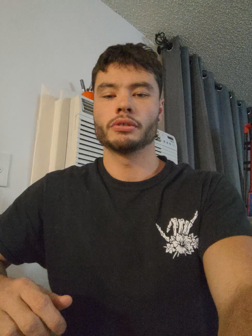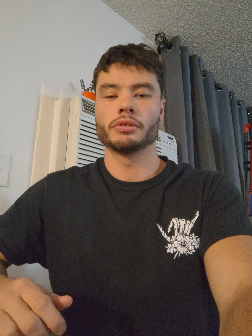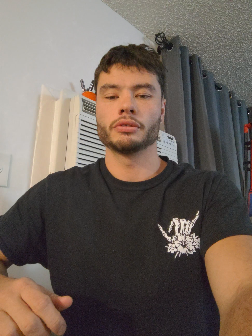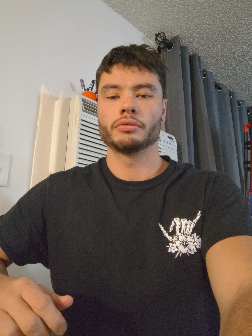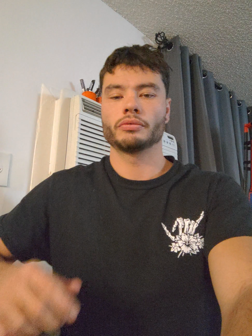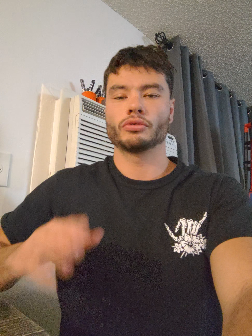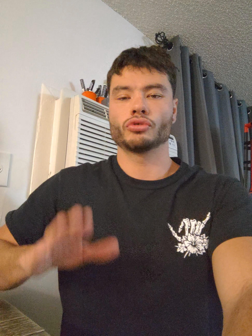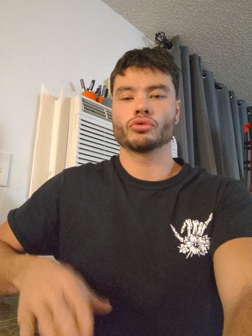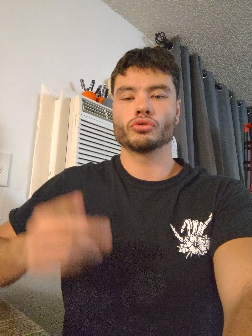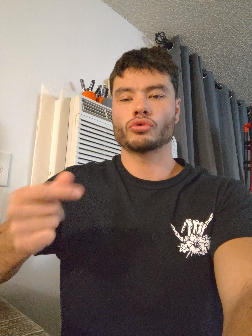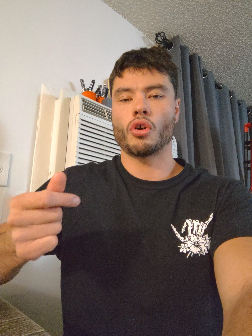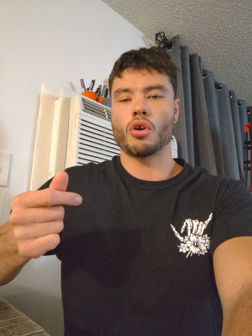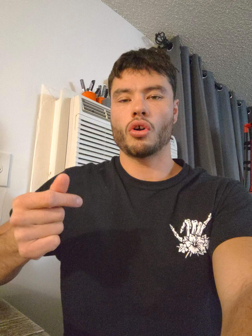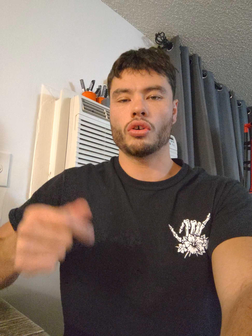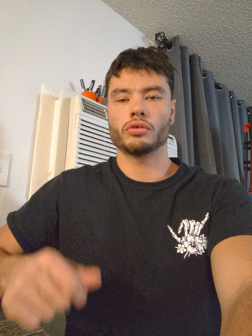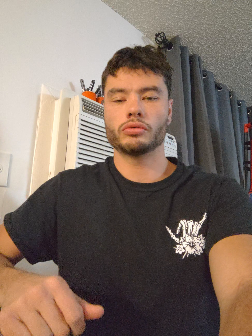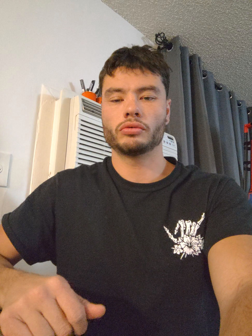dog